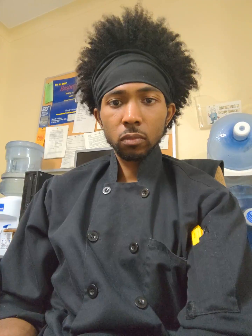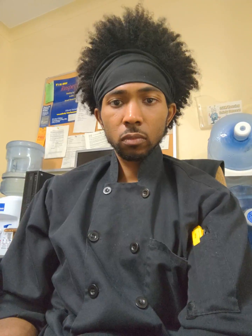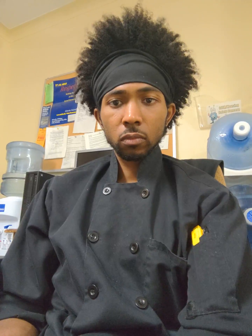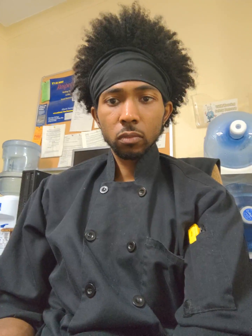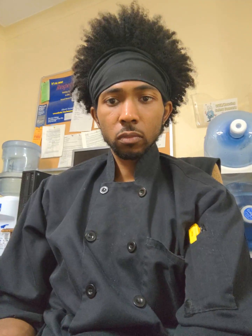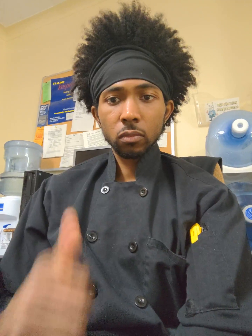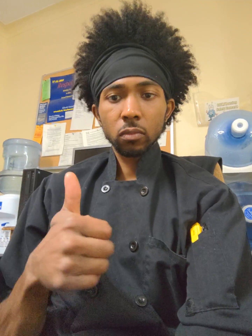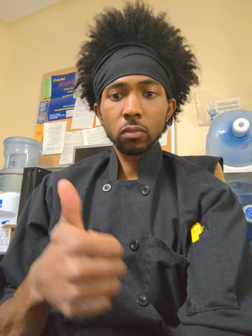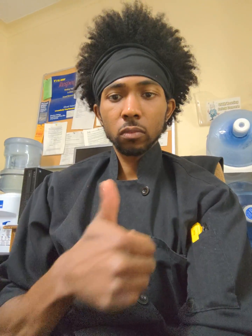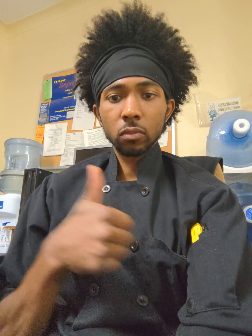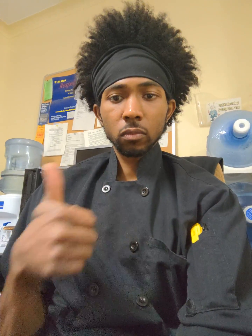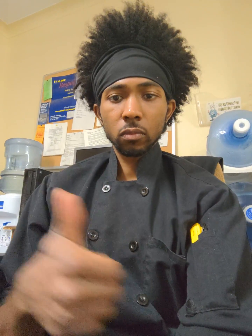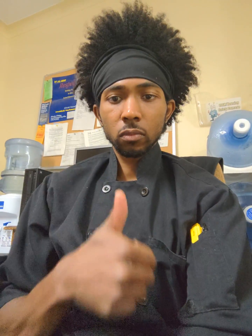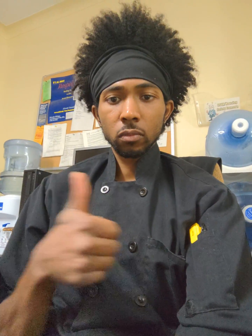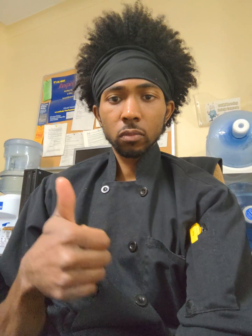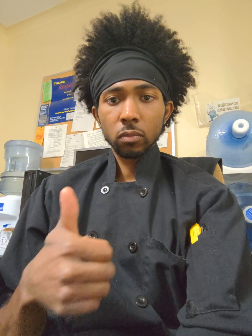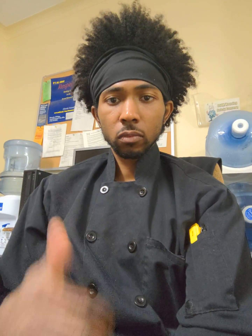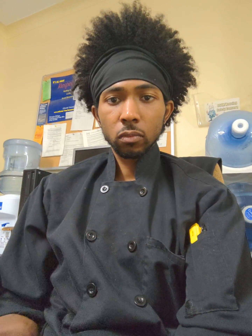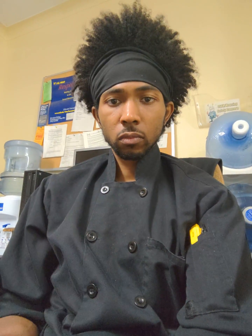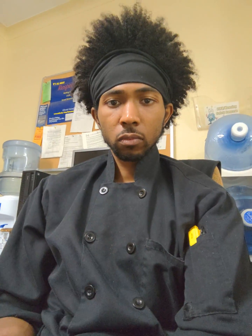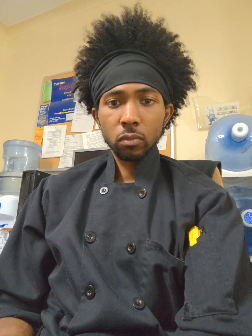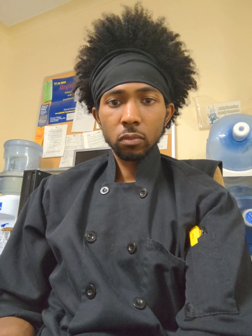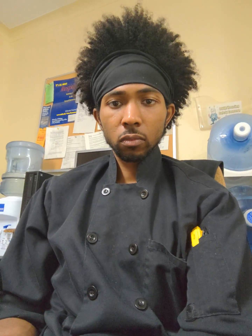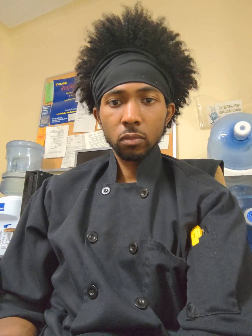basement